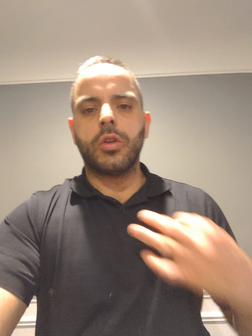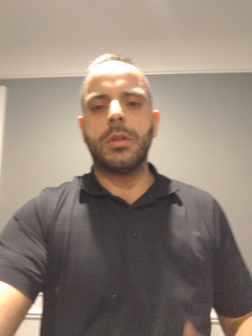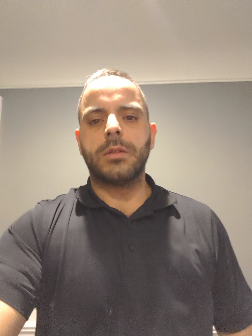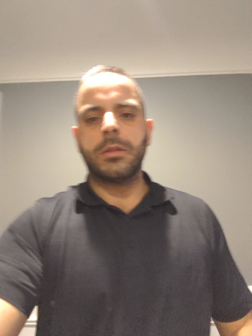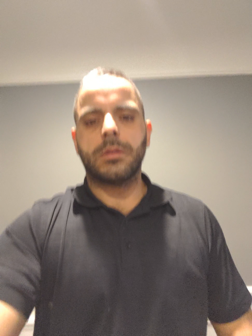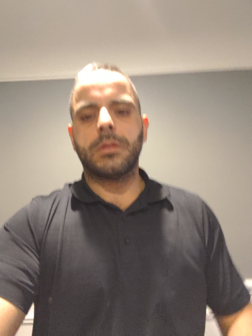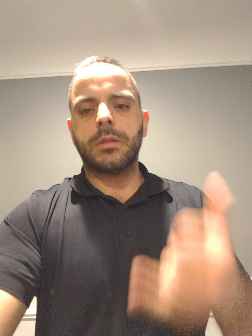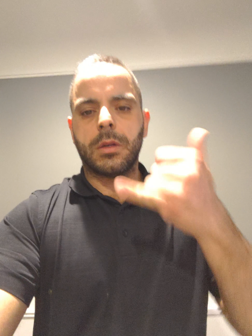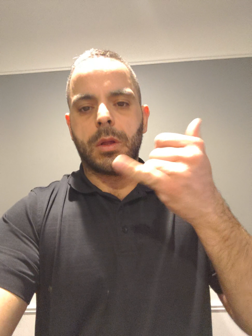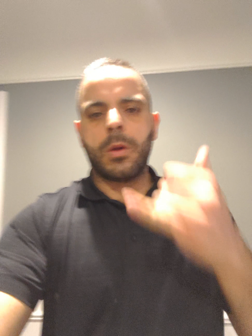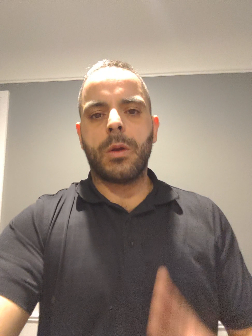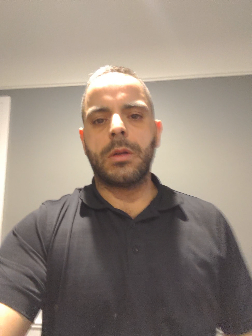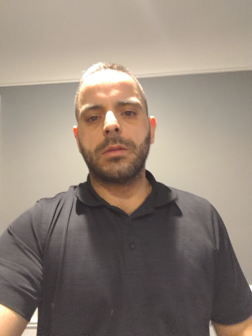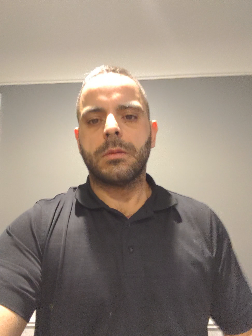yellow